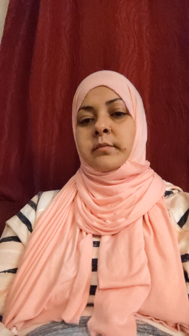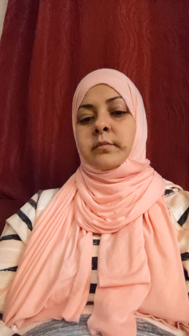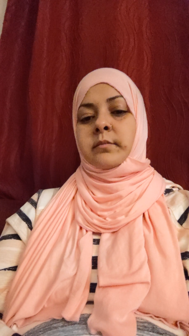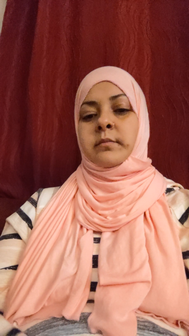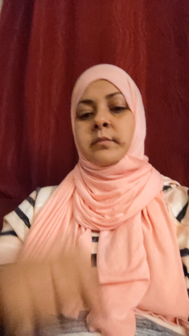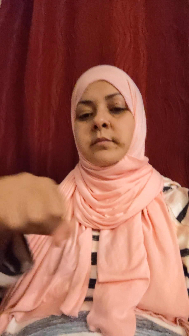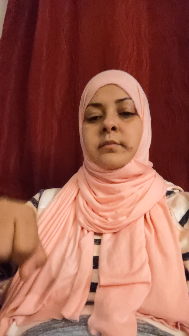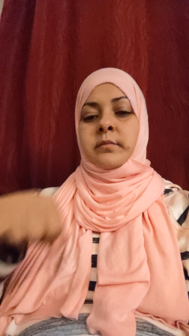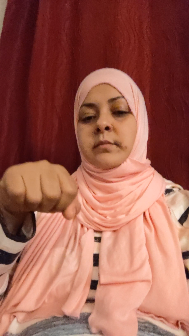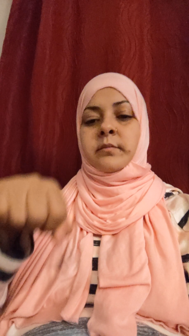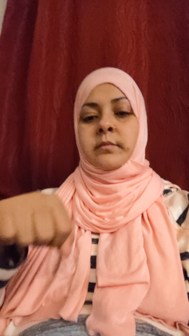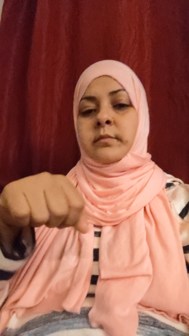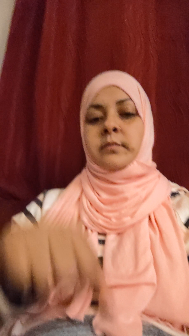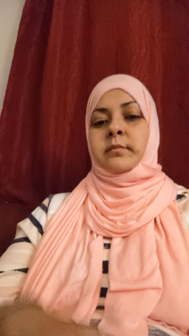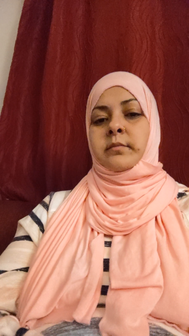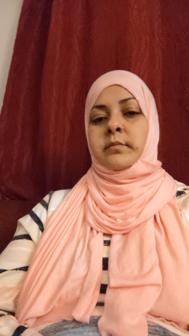bicycle